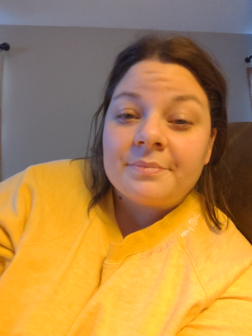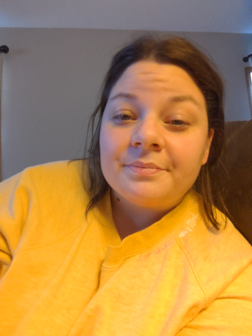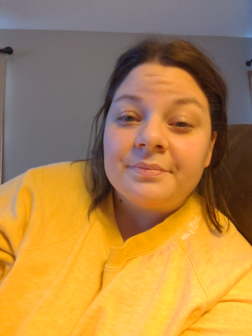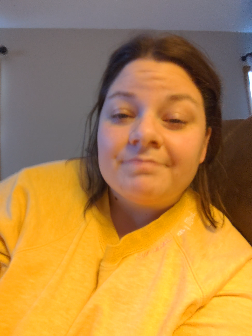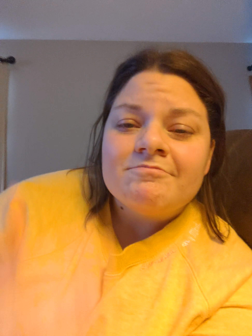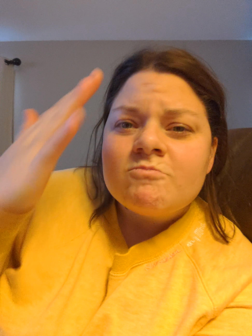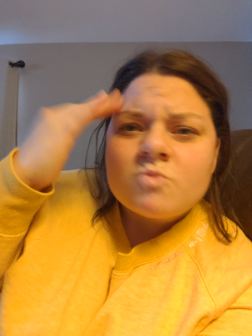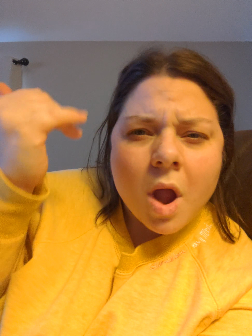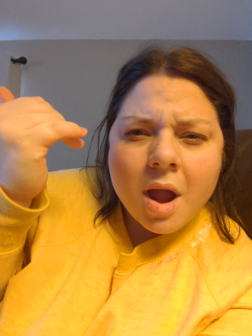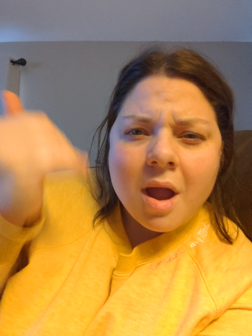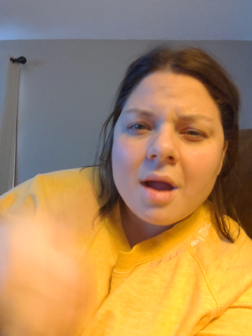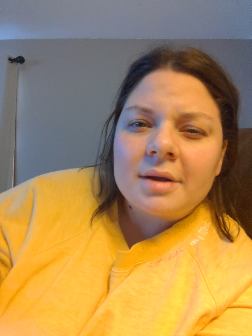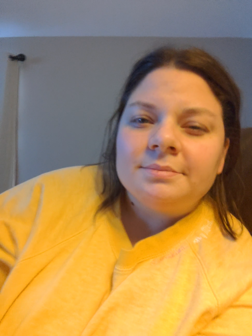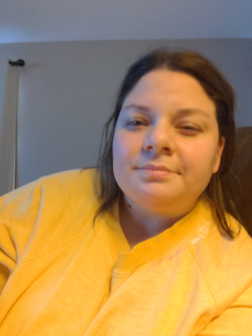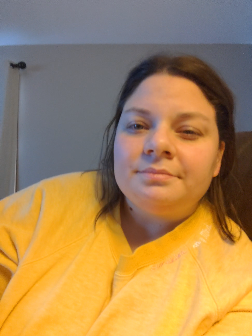why